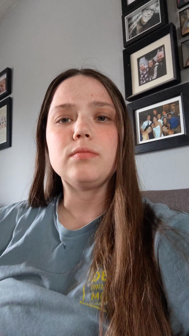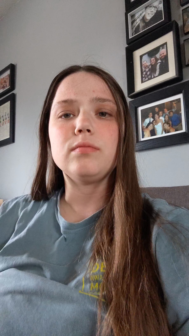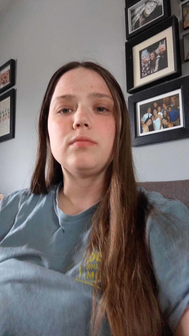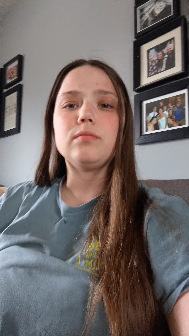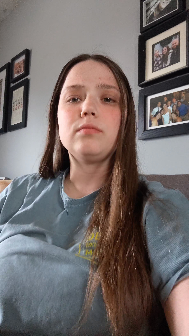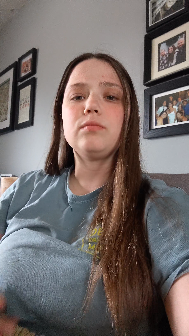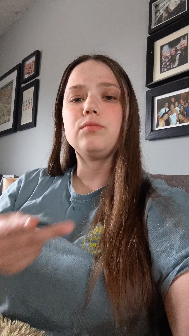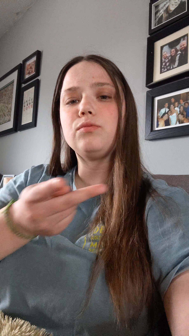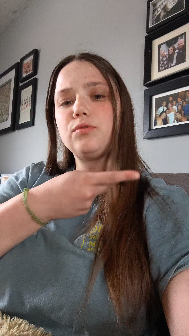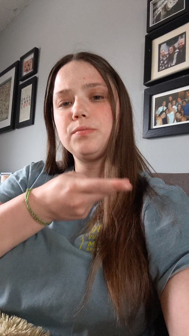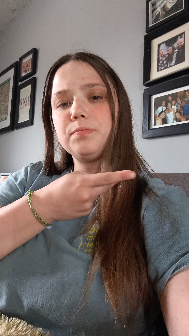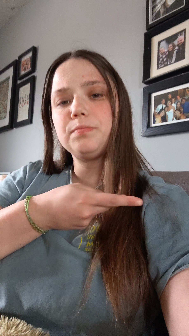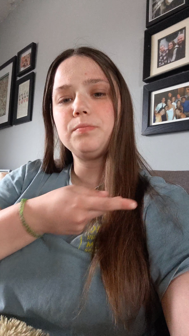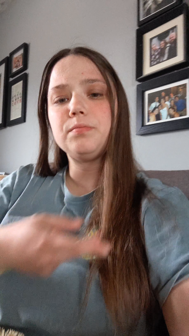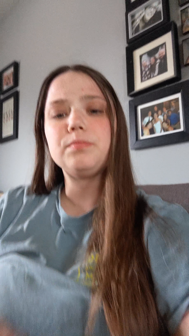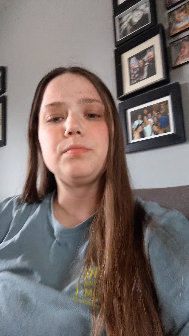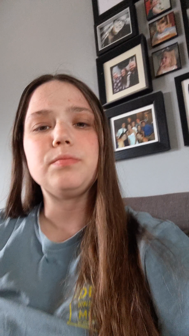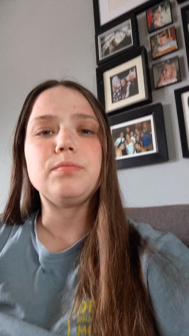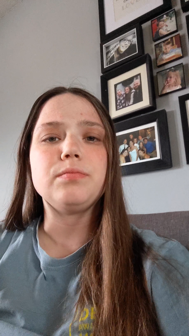sheep